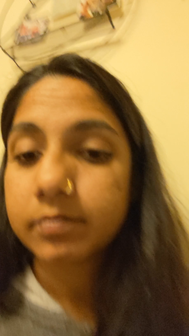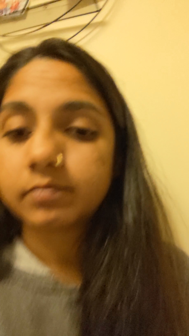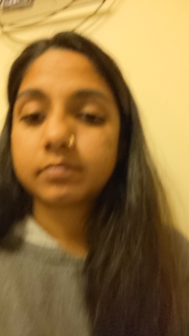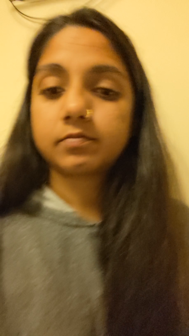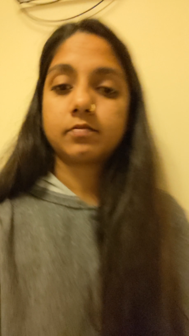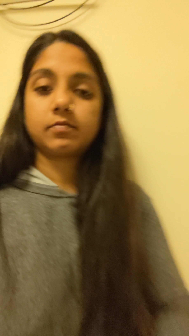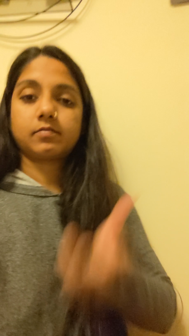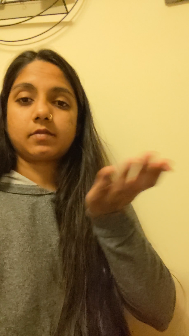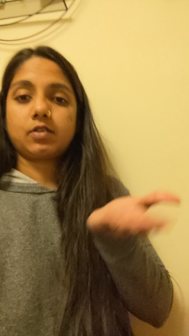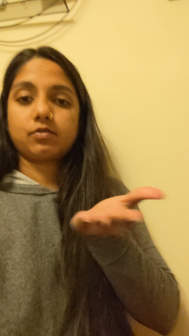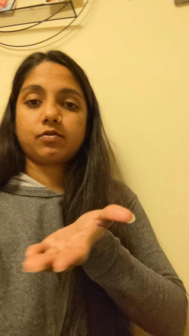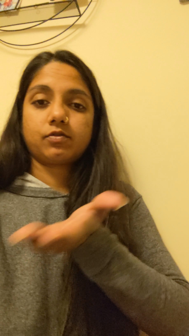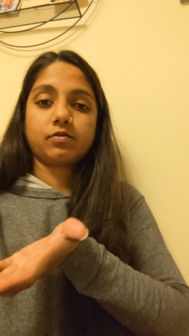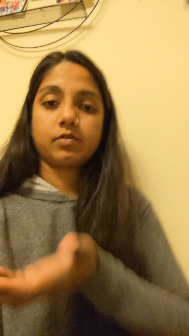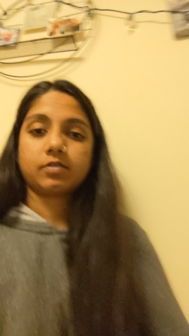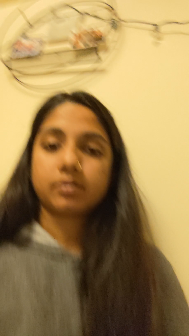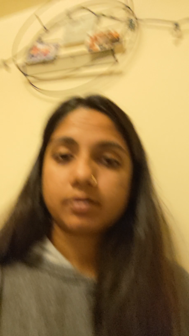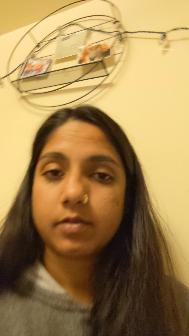carry